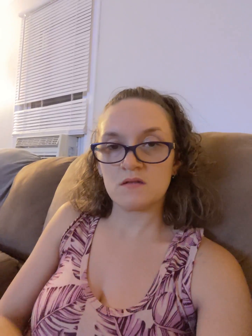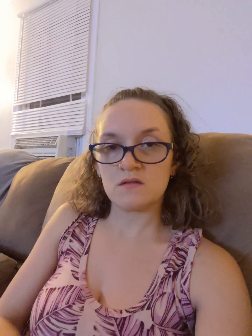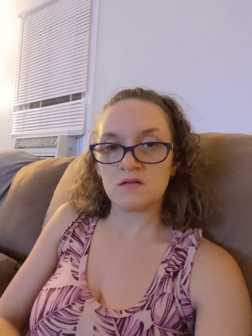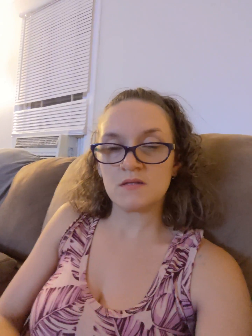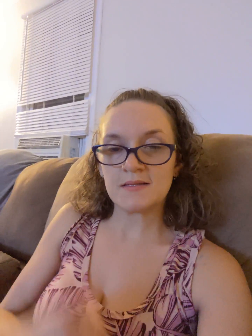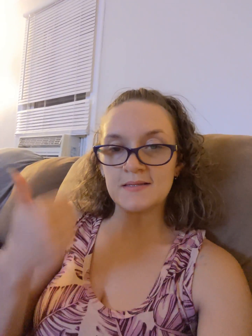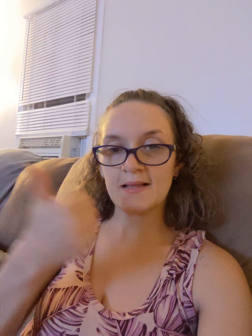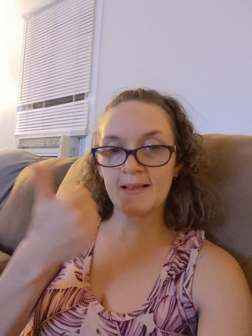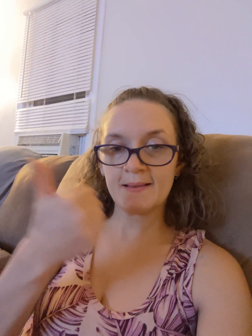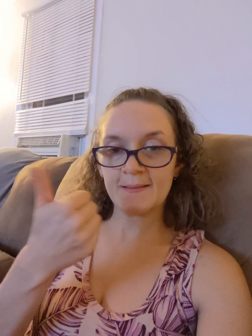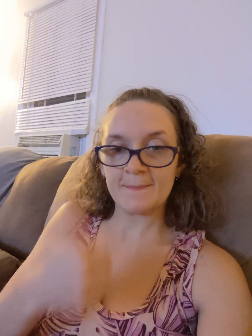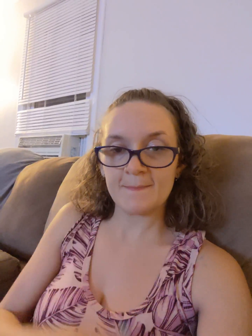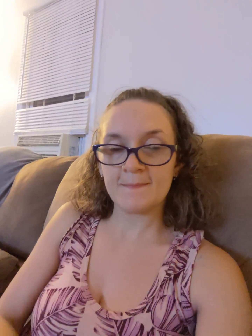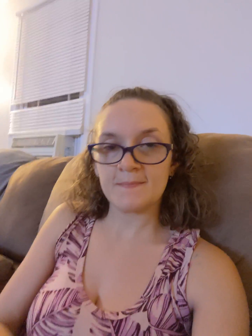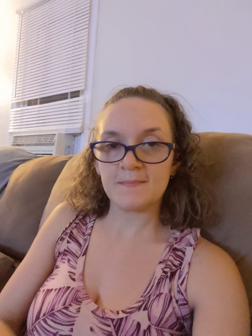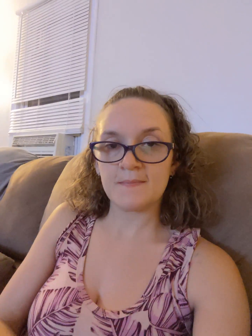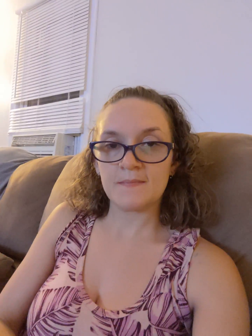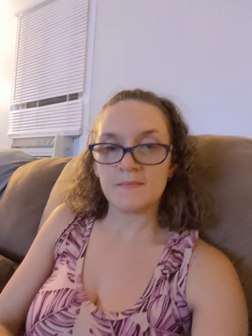game